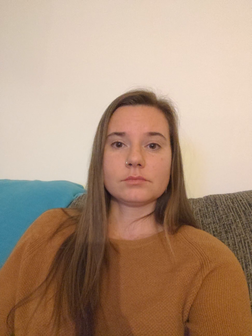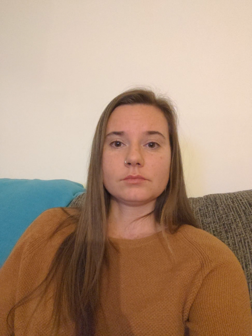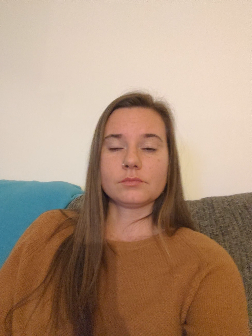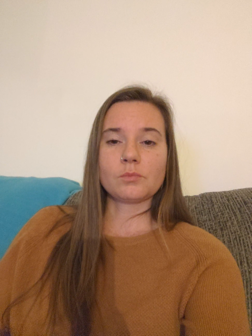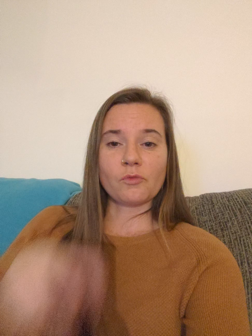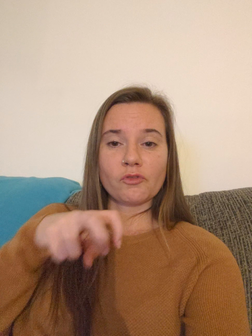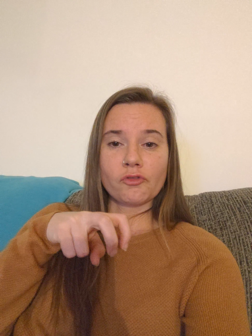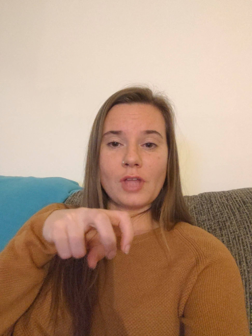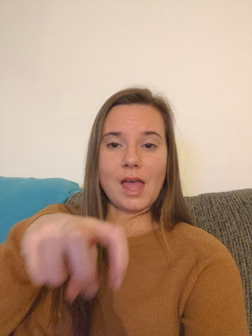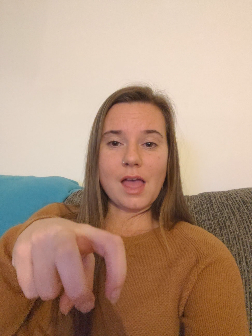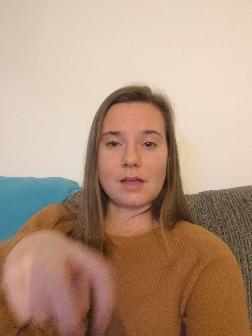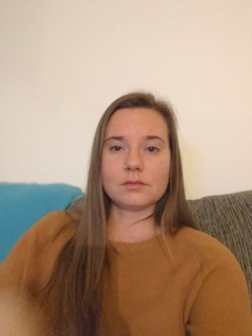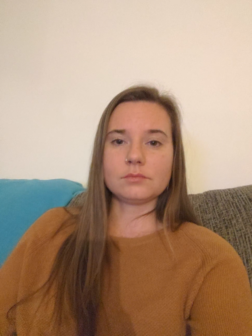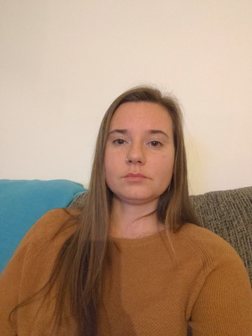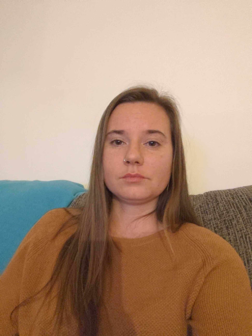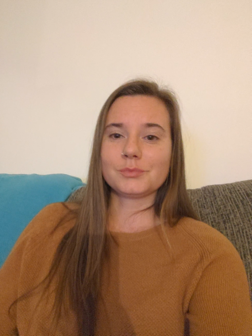ride